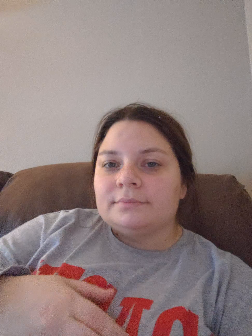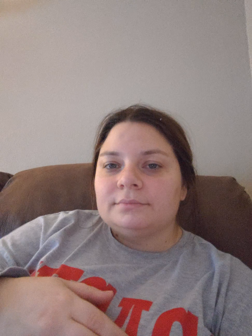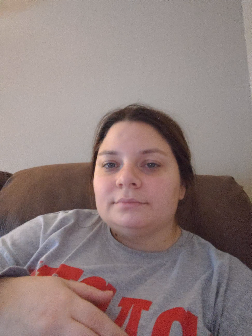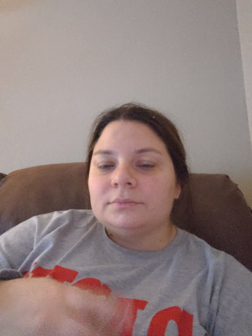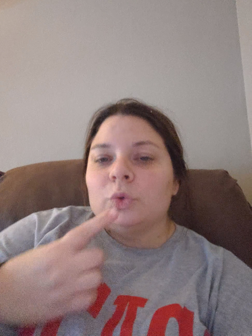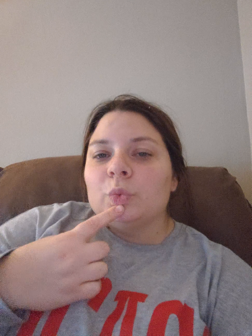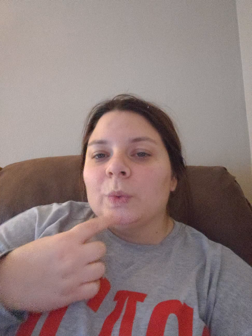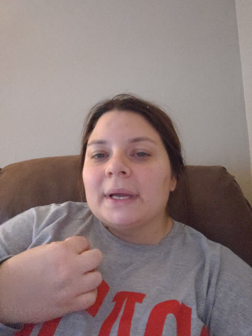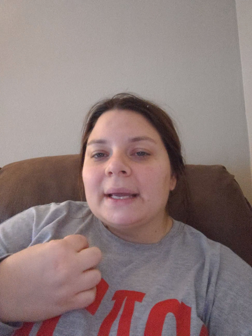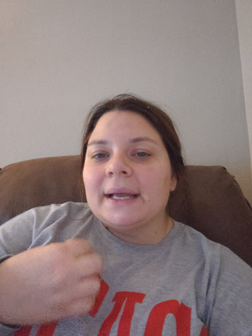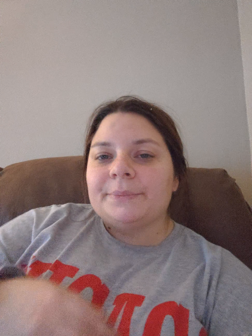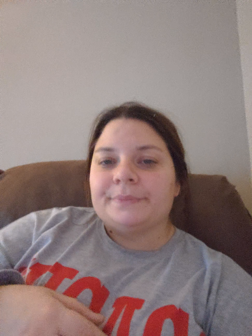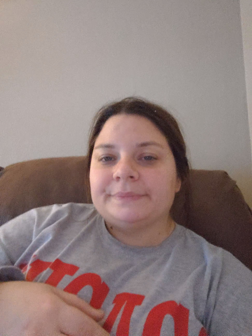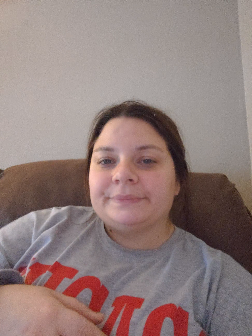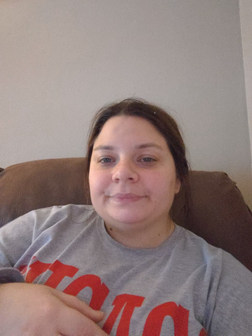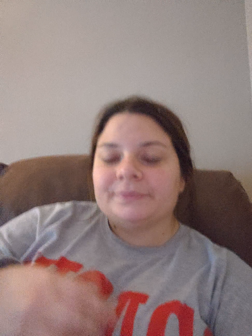red